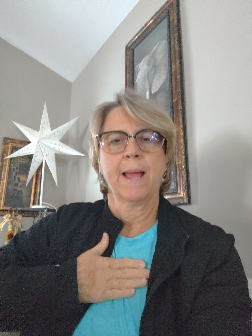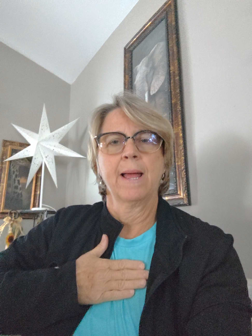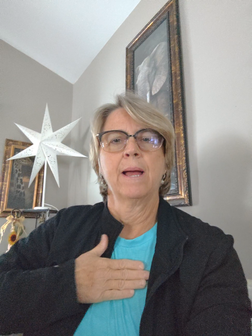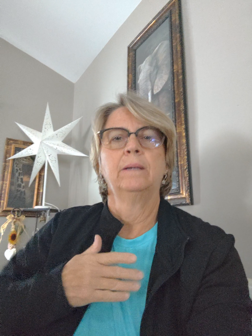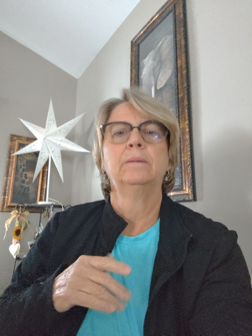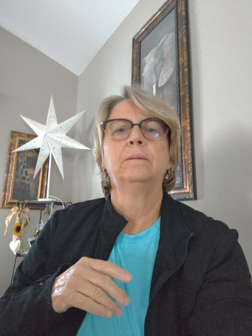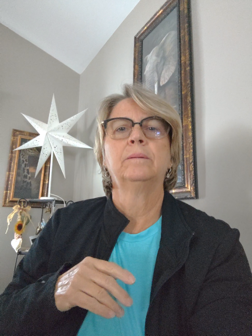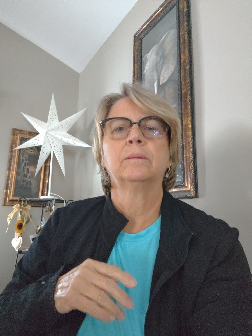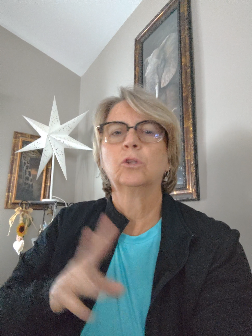my